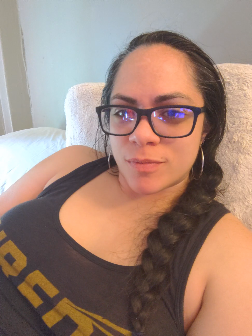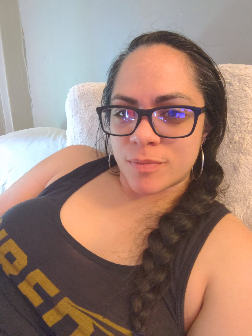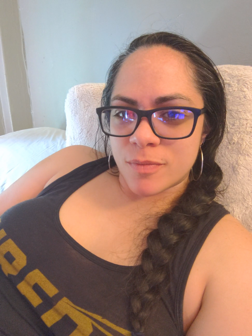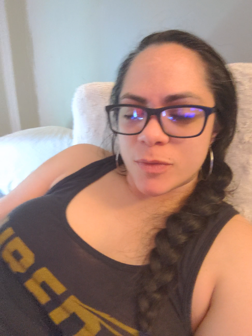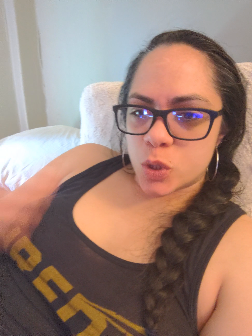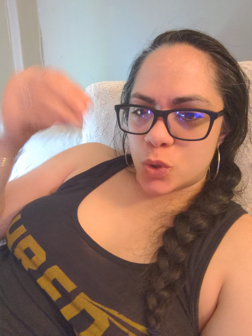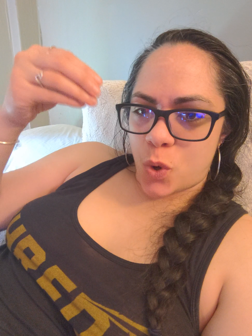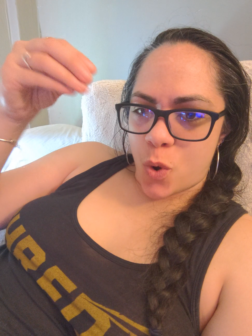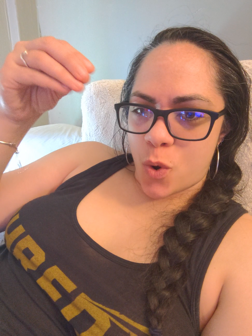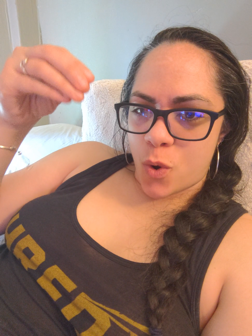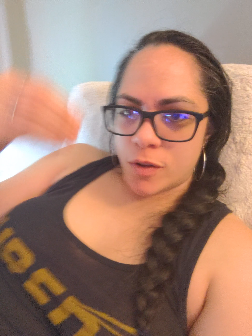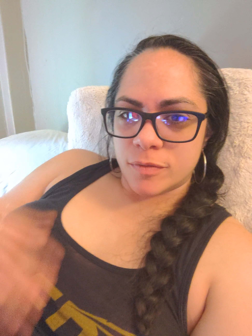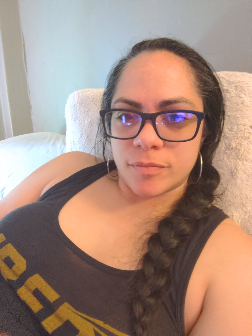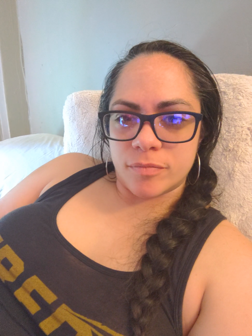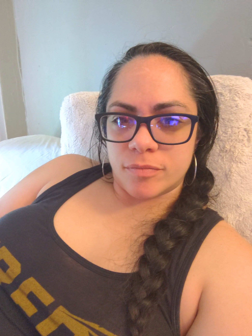store